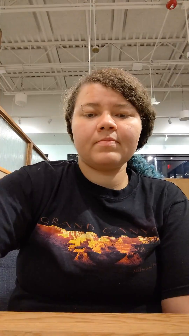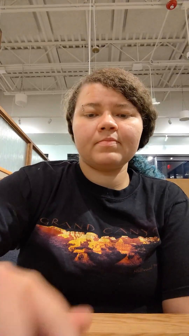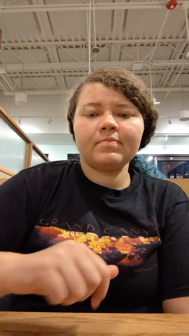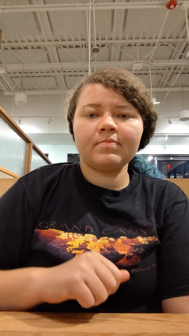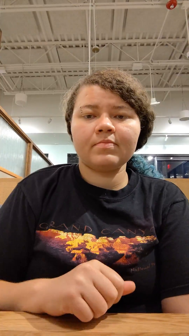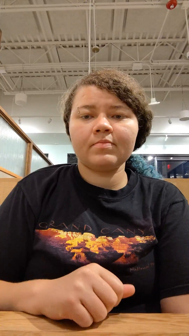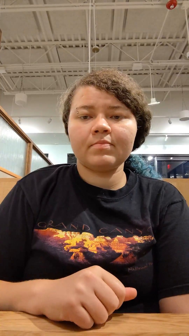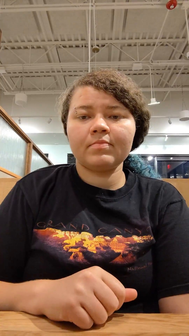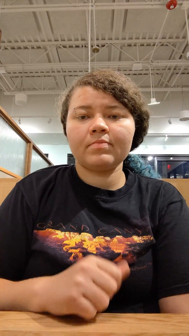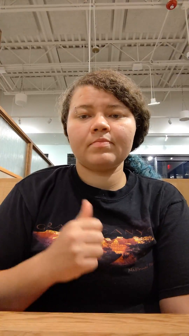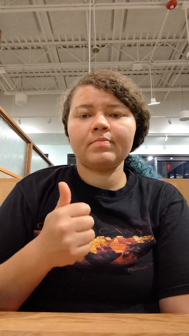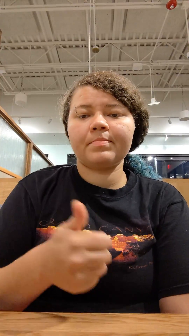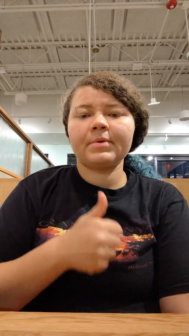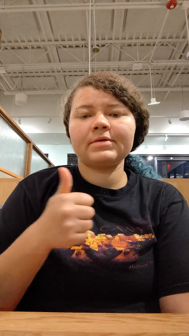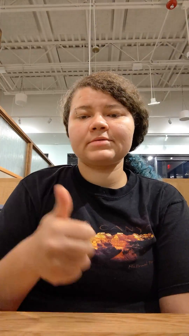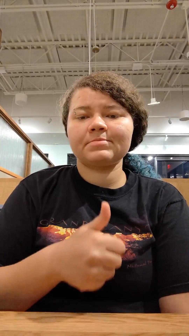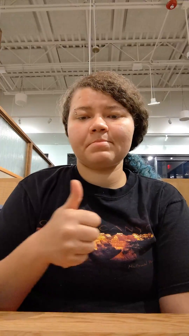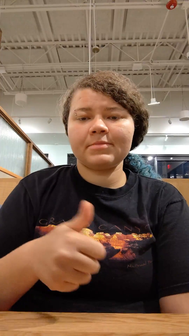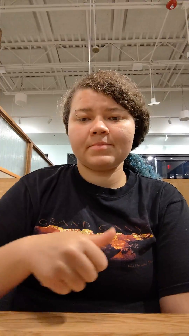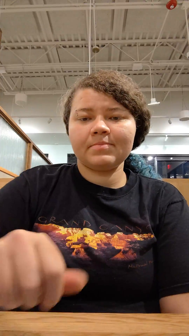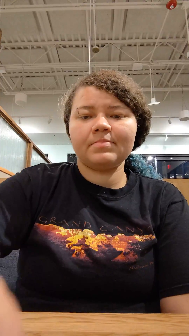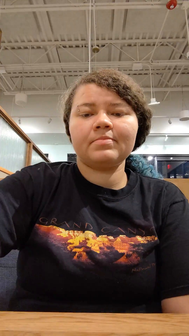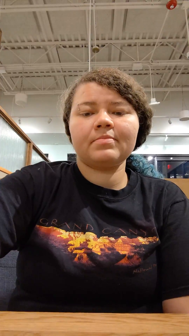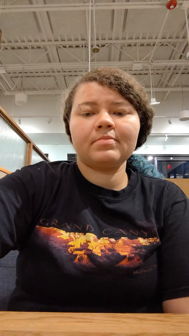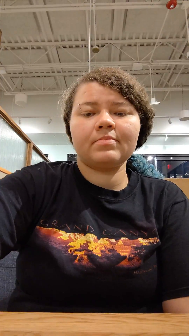basement